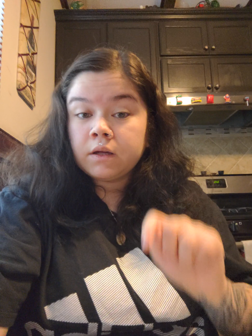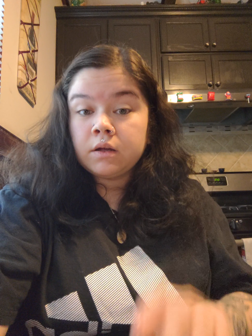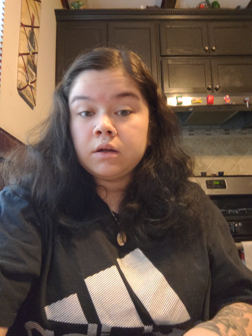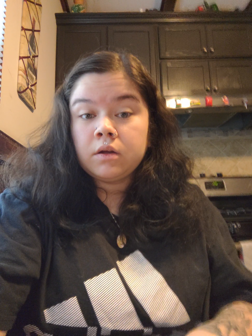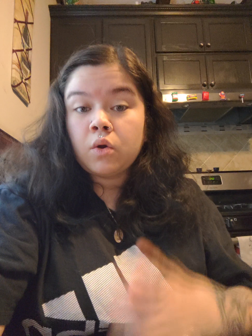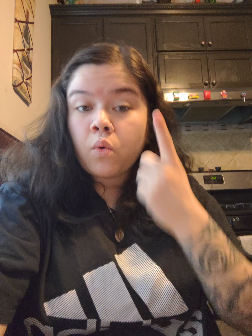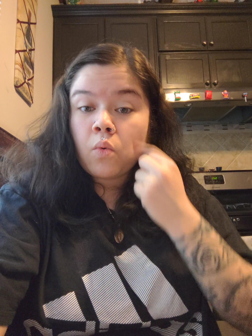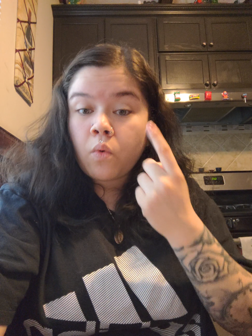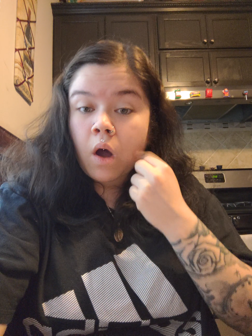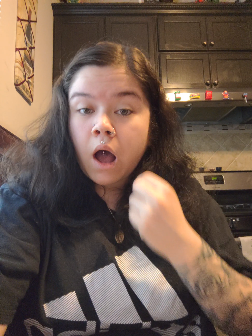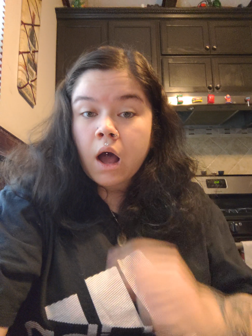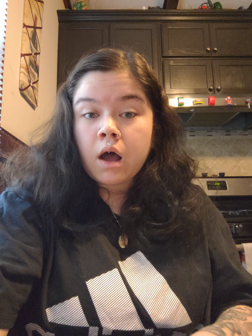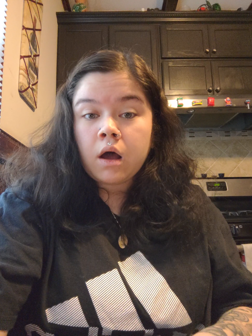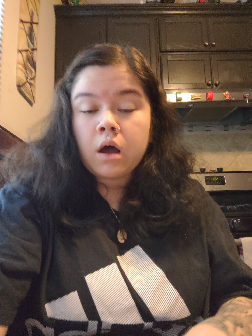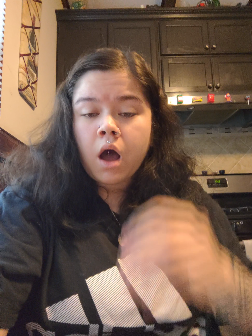cry